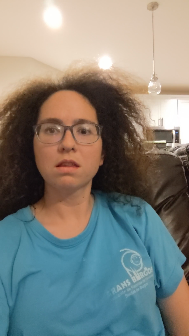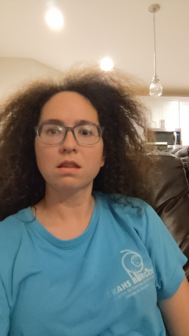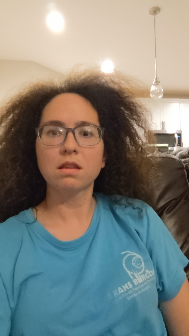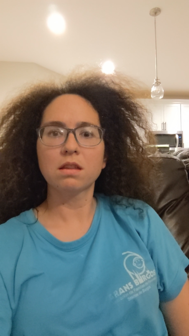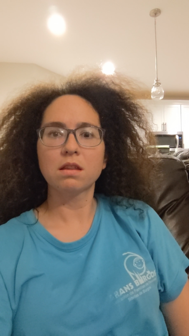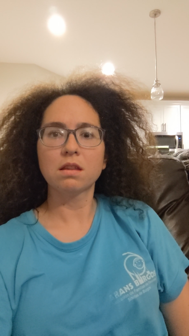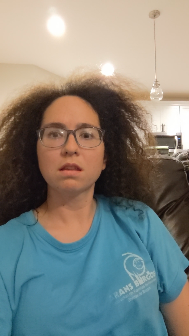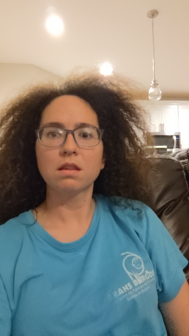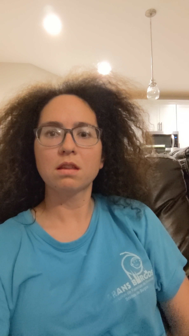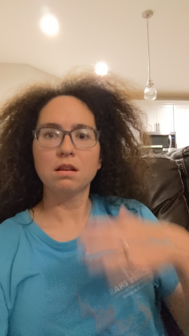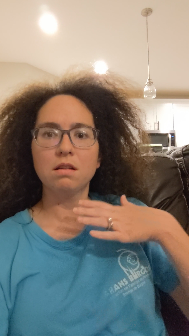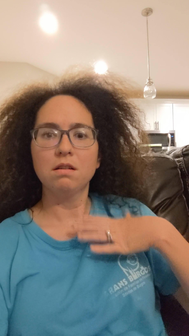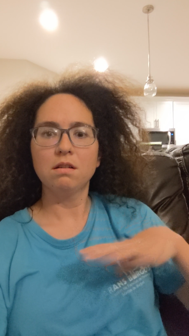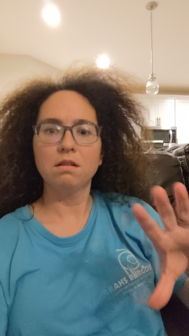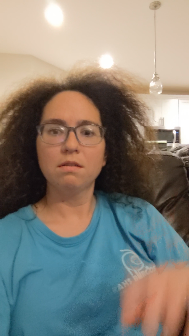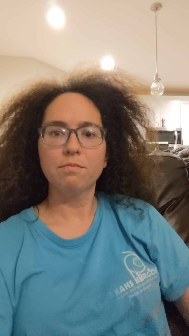dress